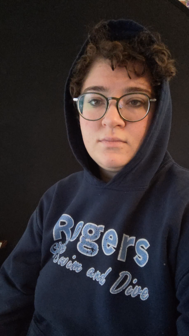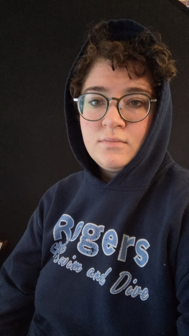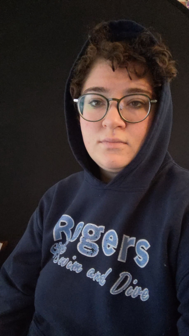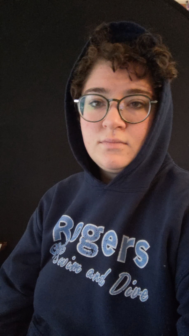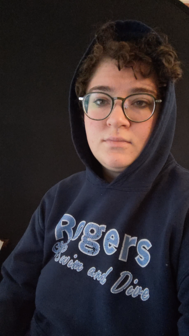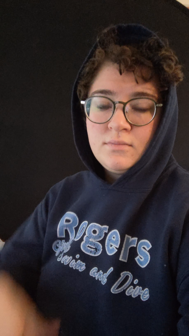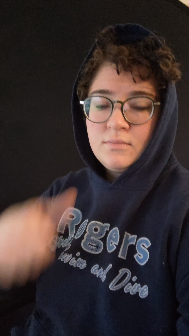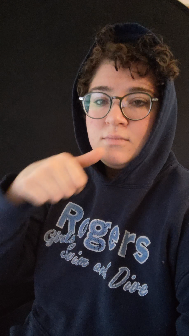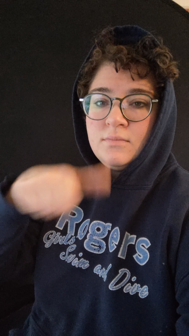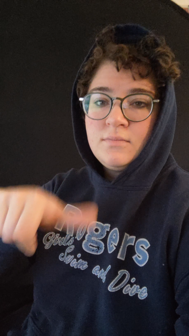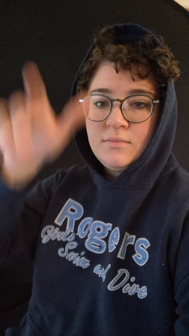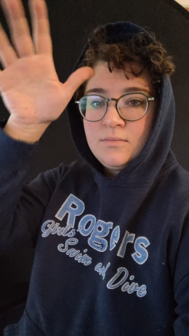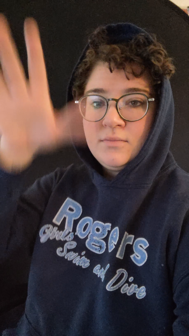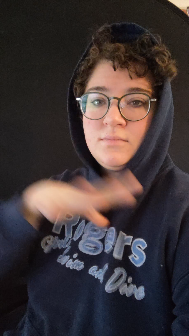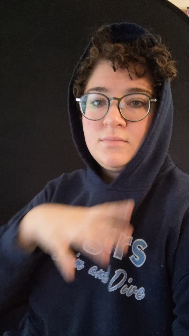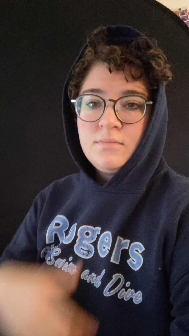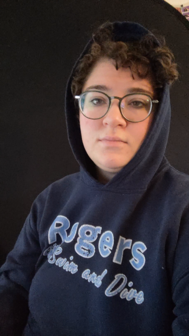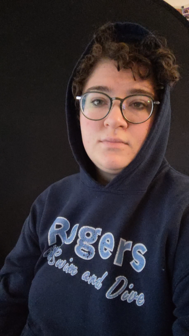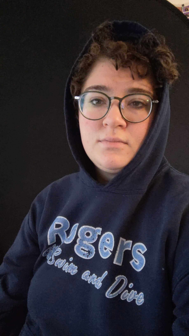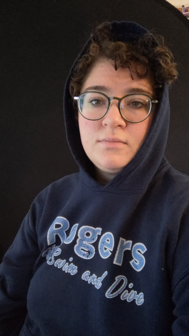mailman